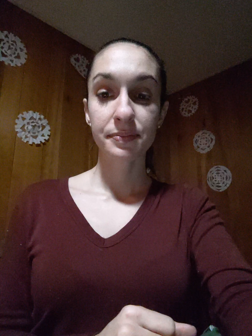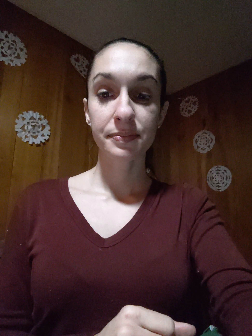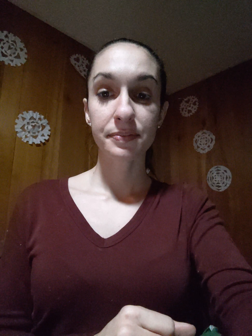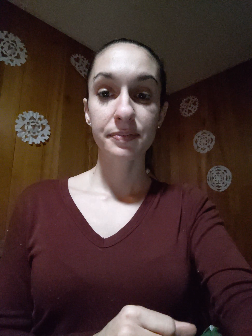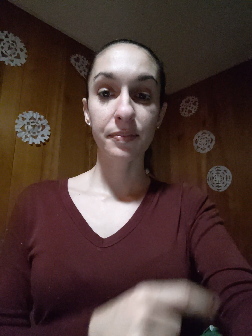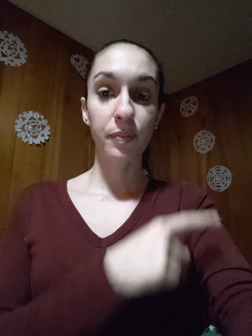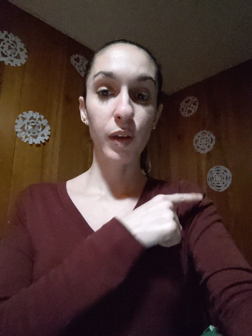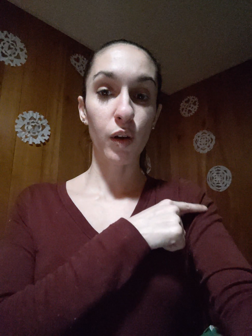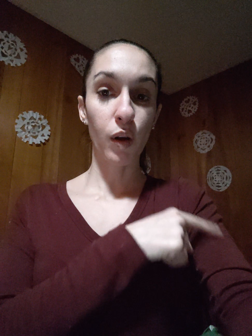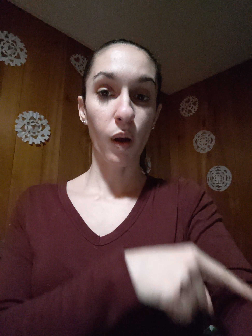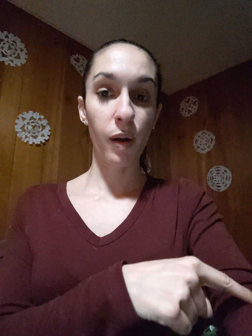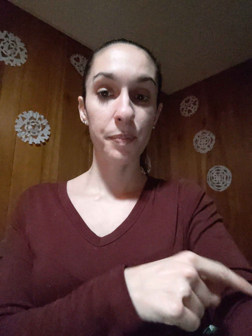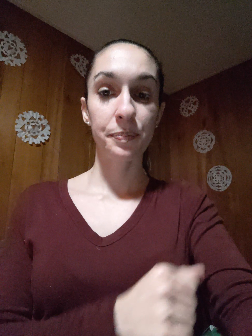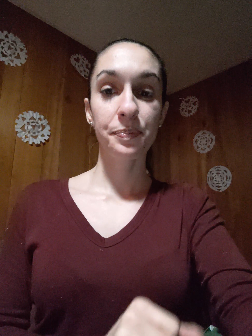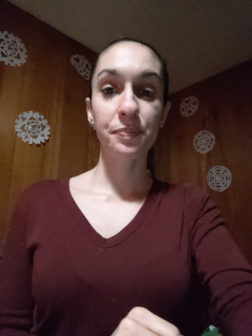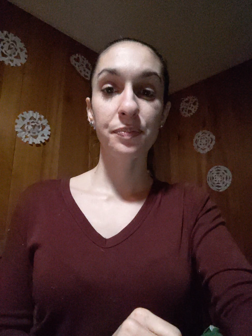arm